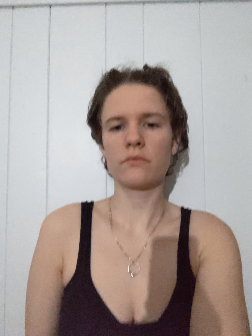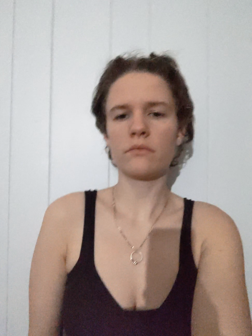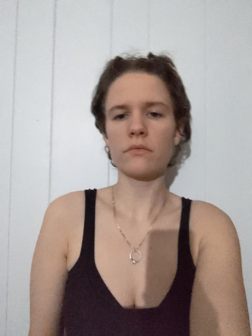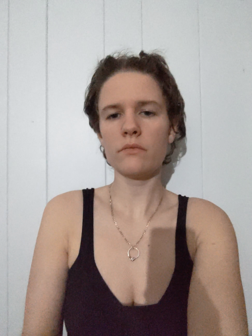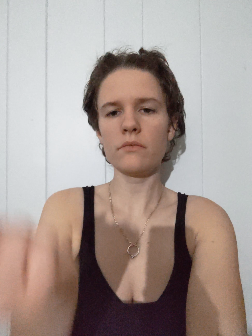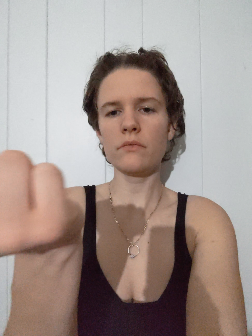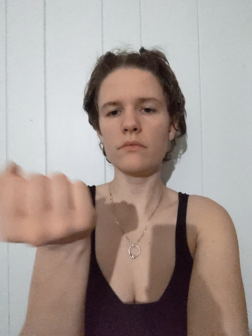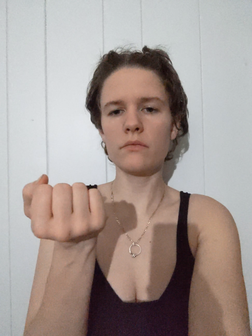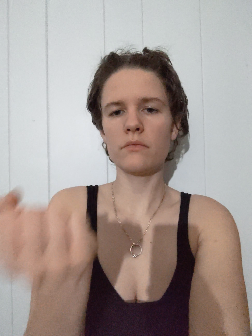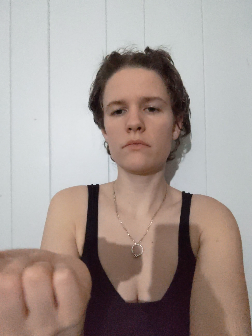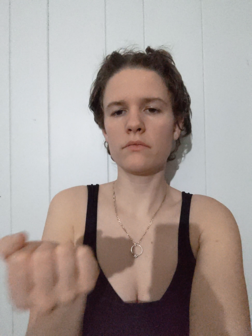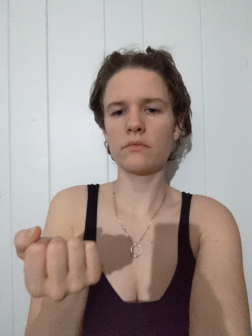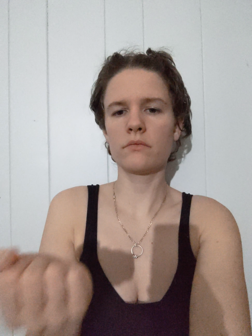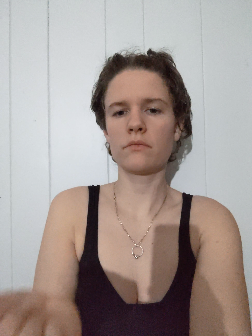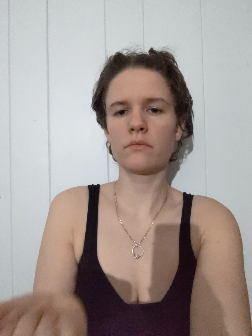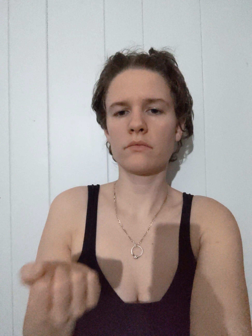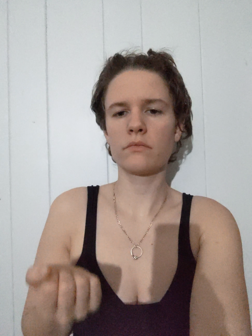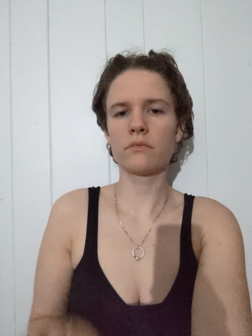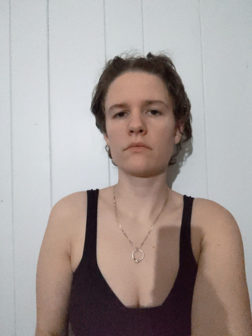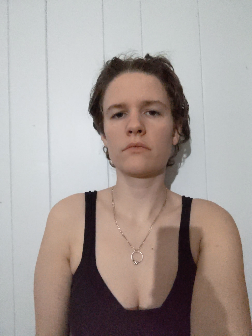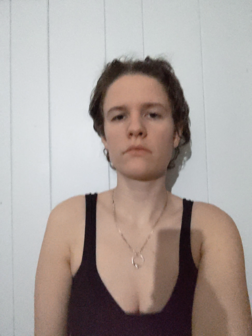drawer